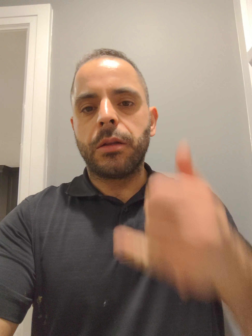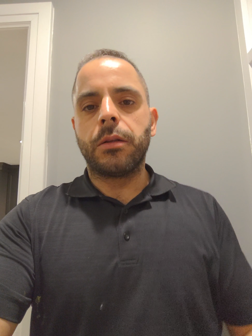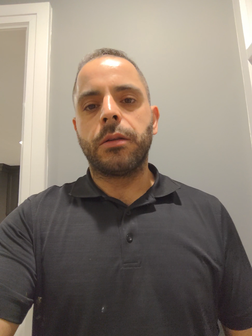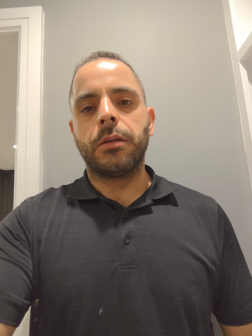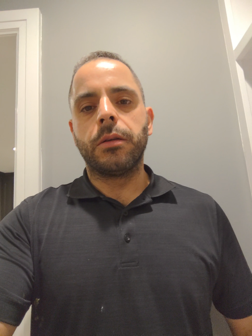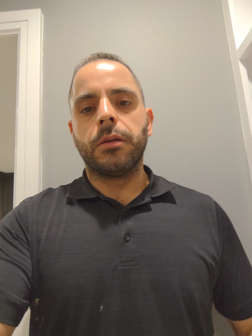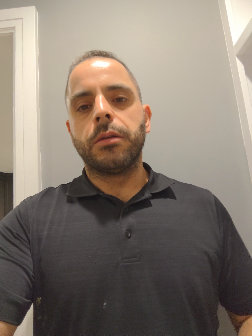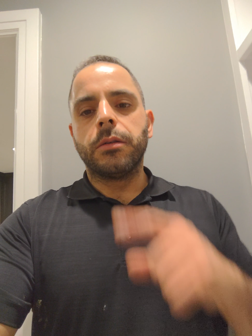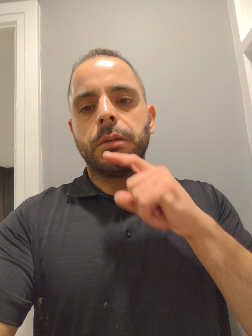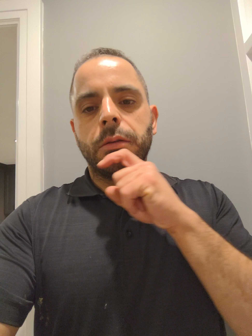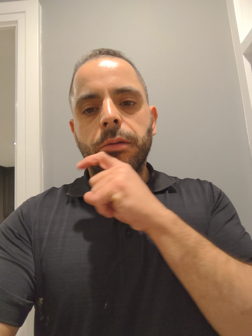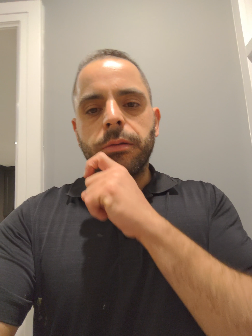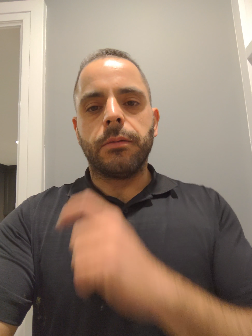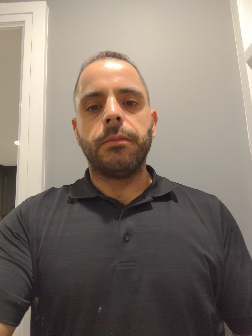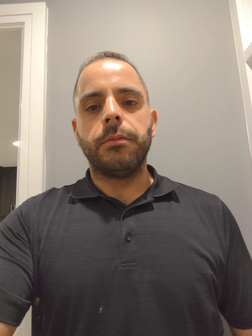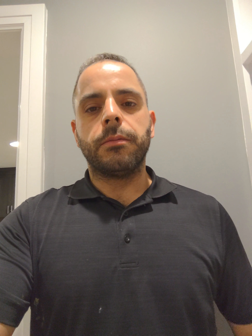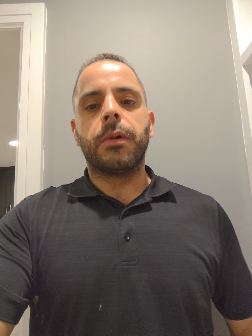cereal